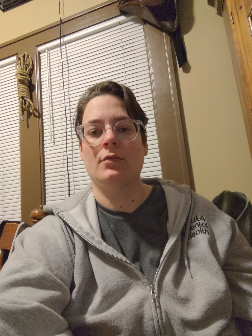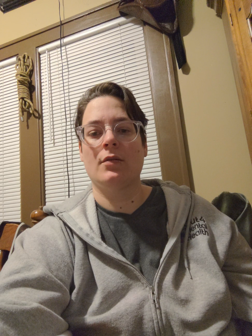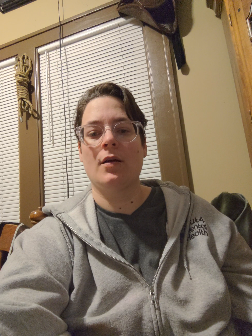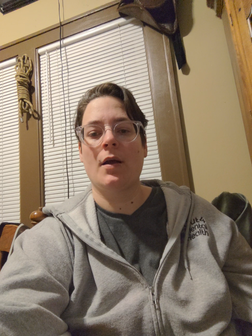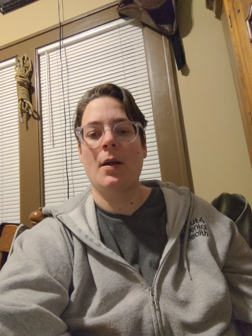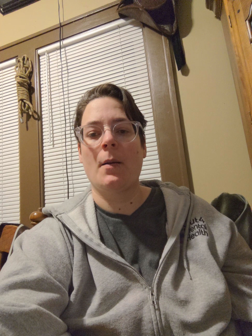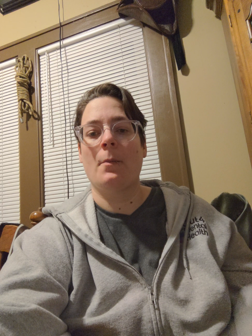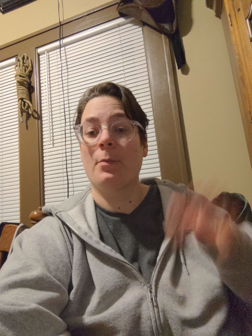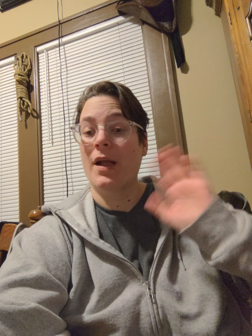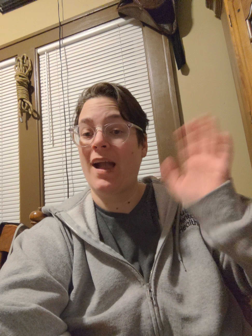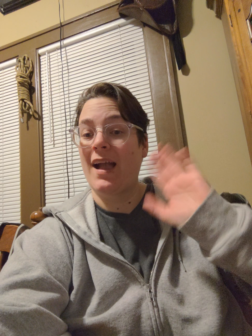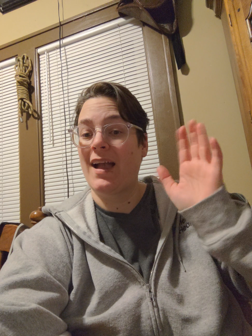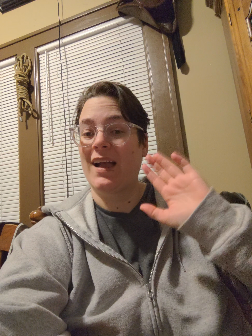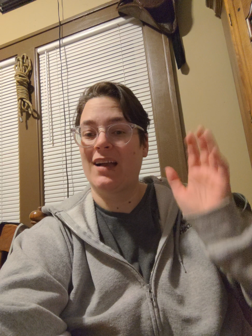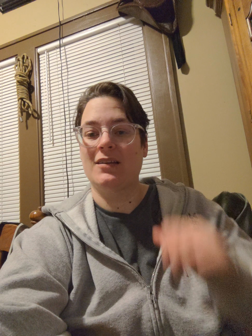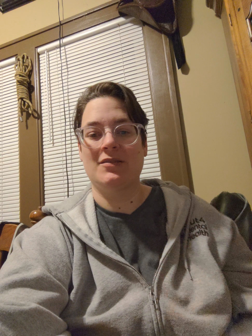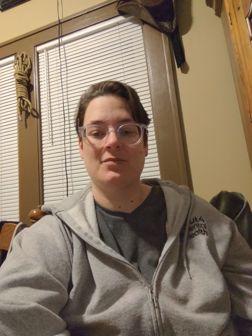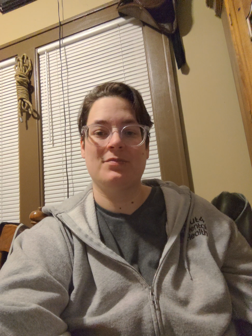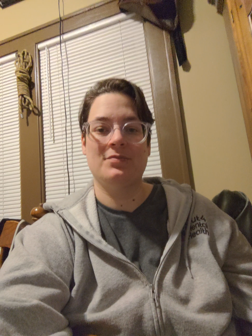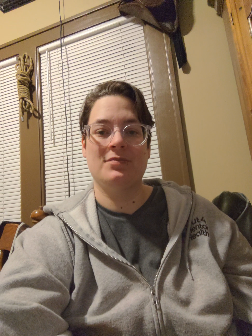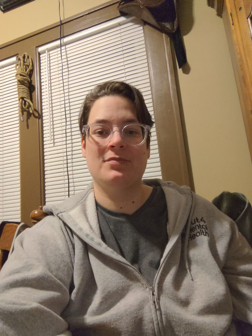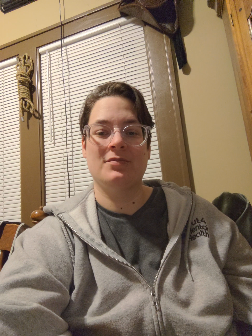bye